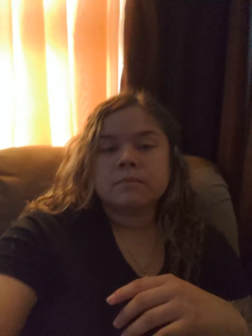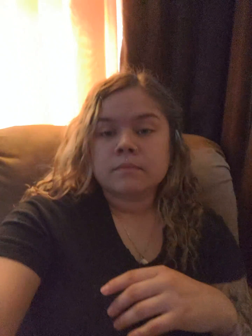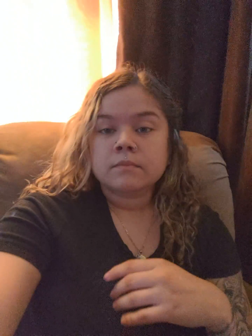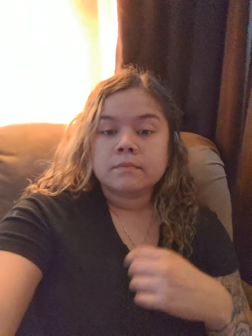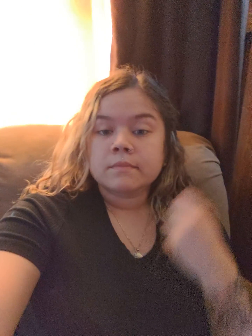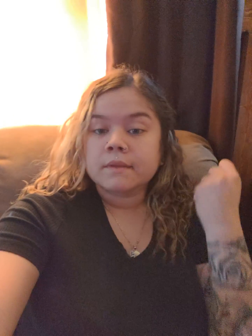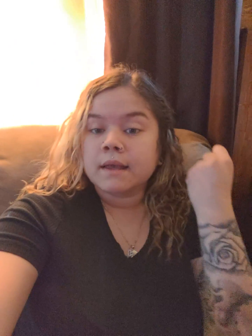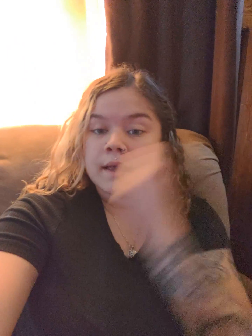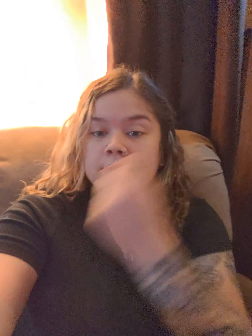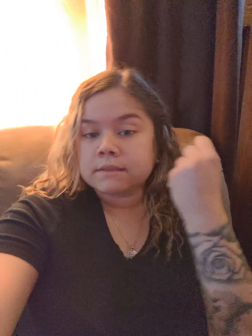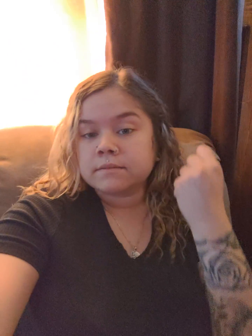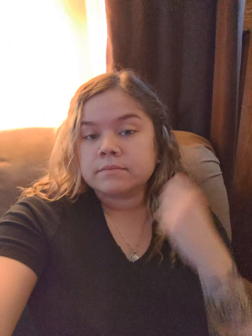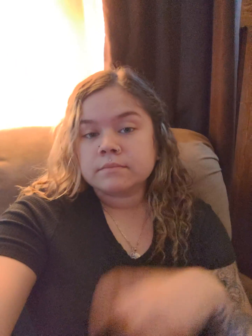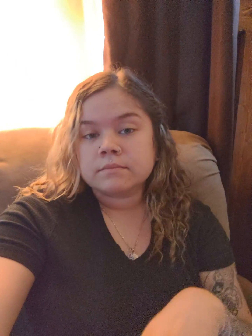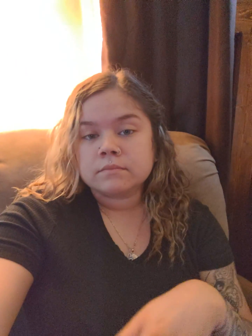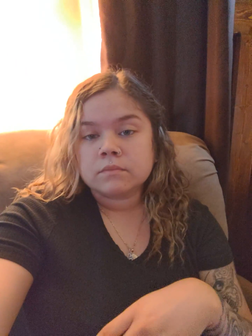hit